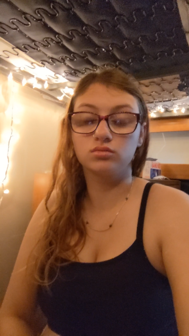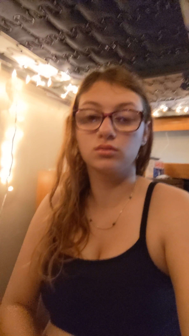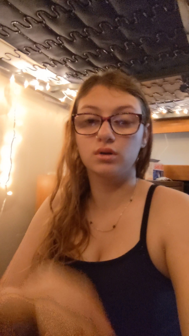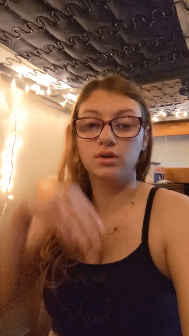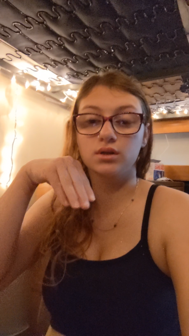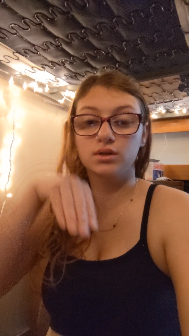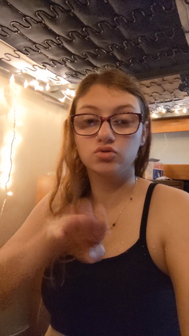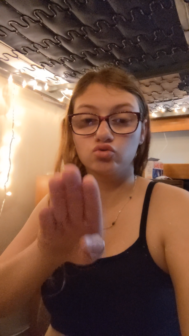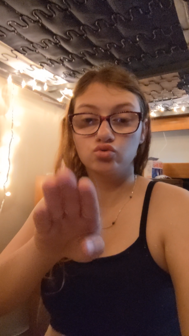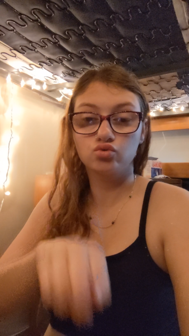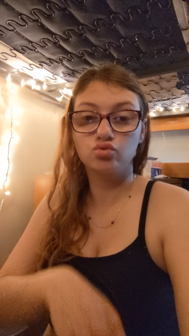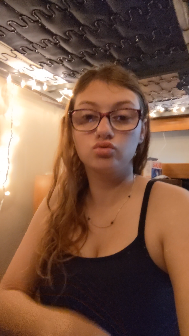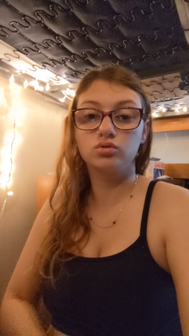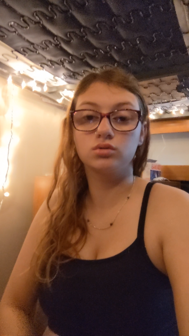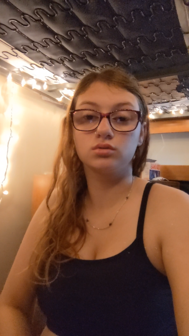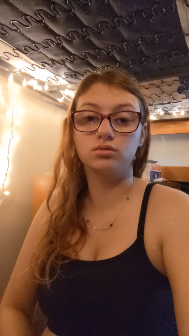enter